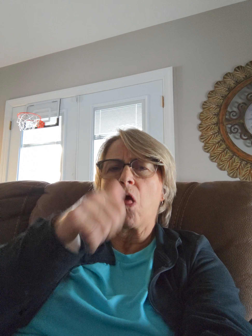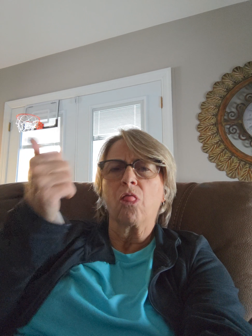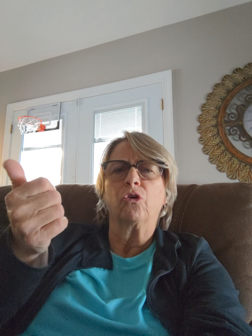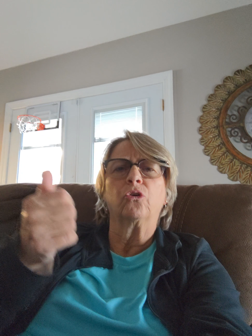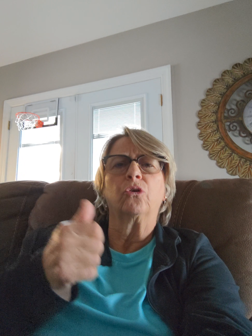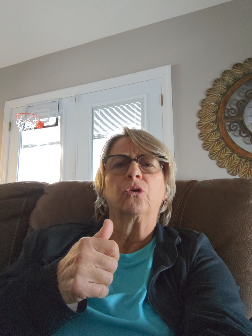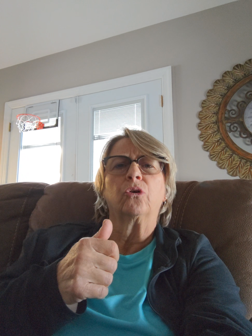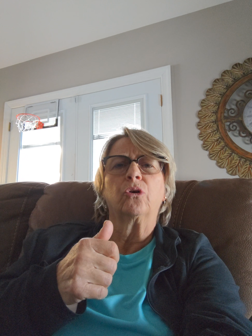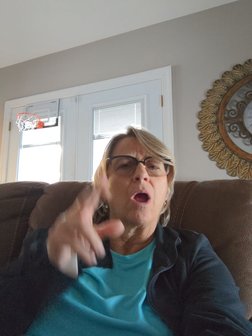another